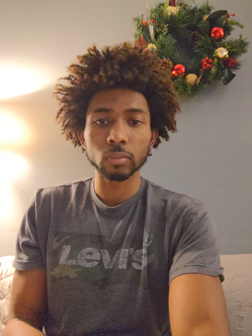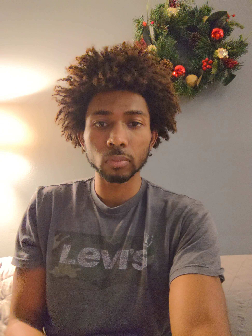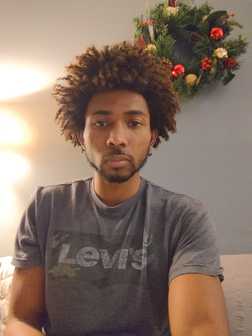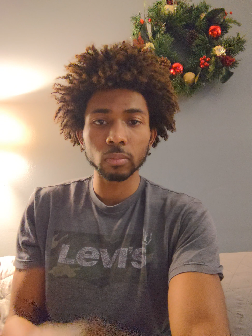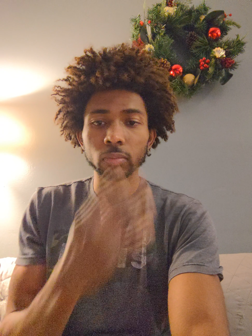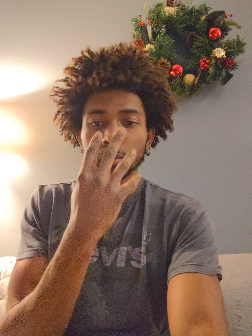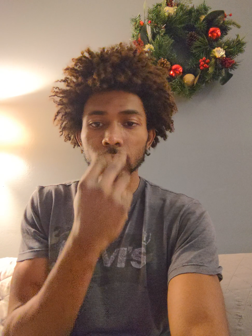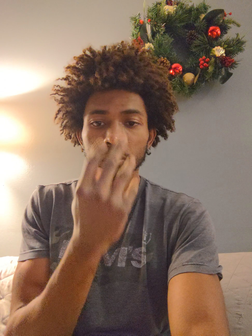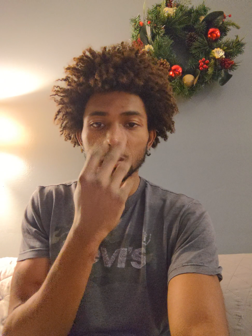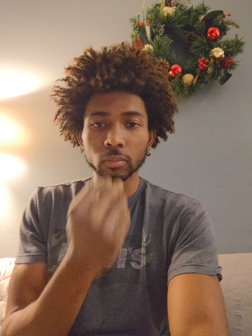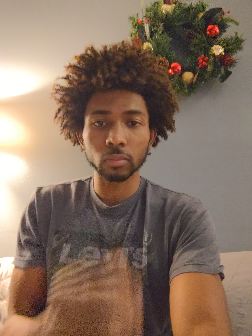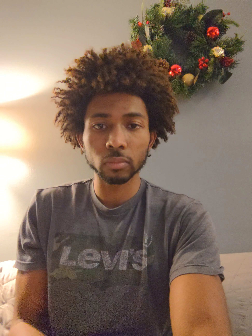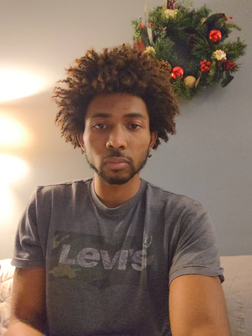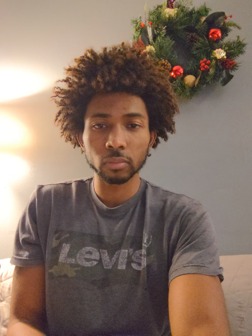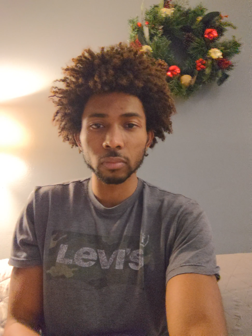wolf